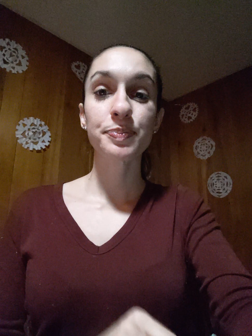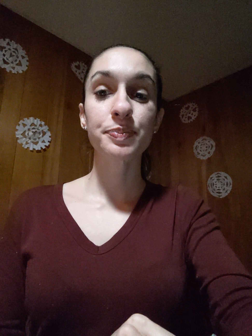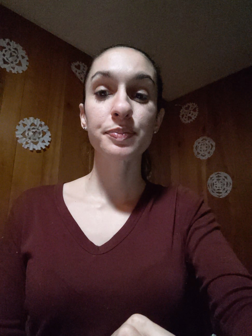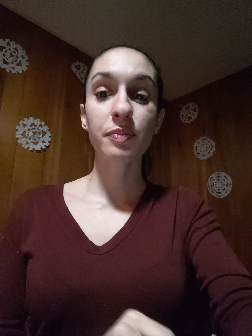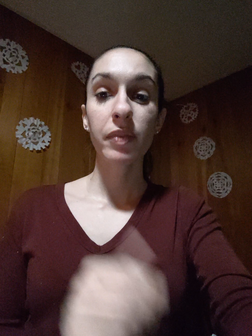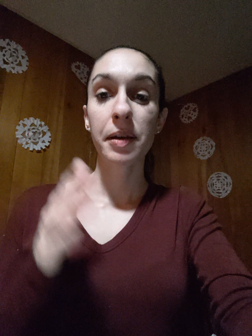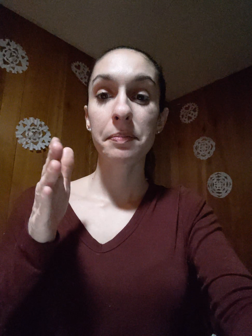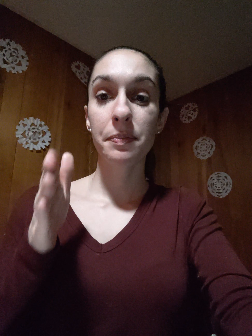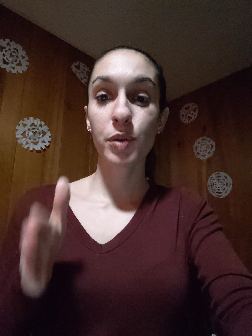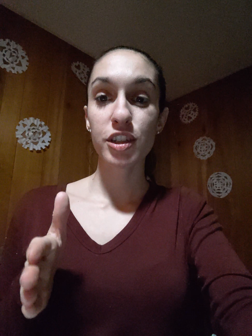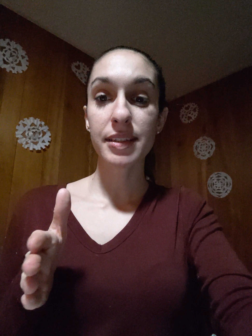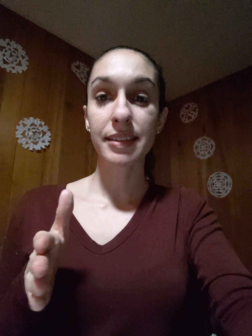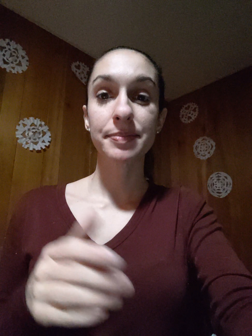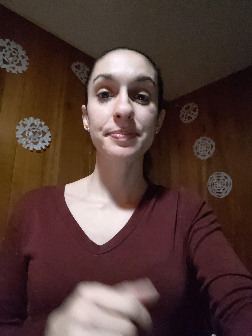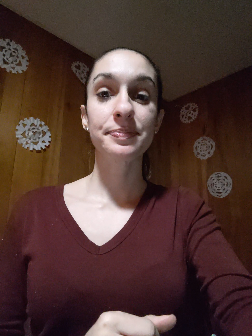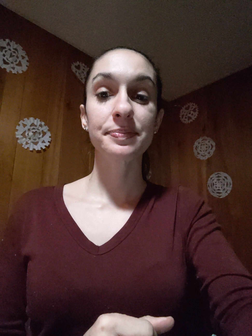person